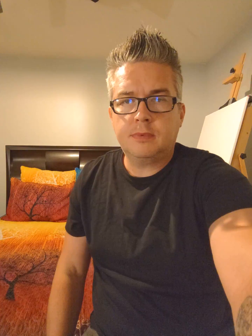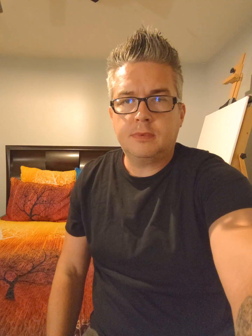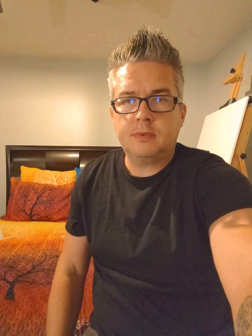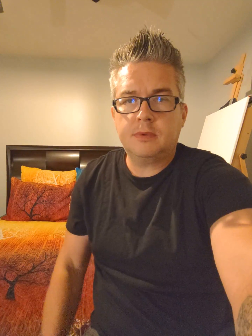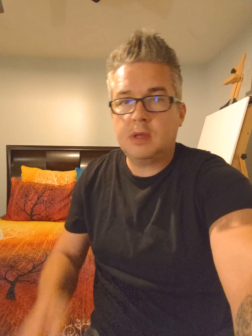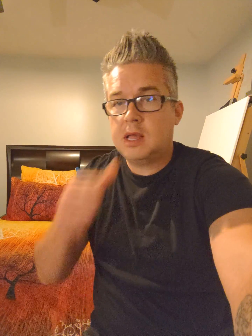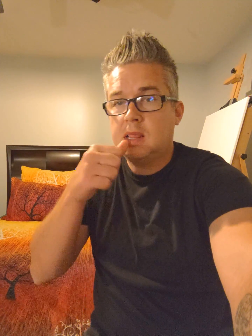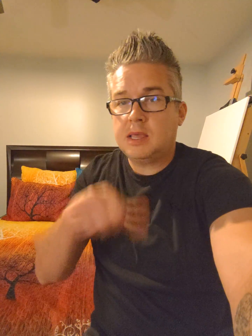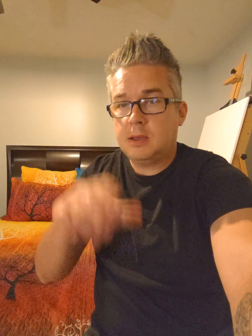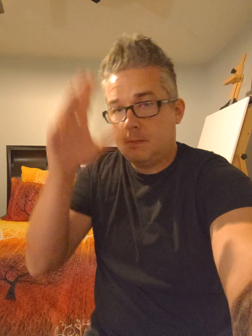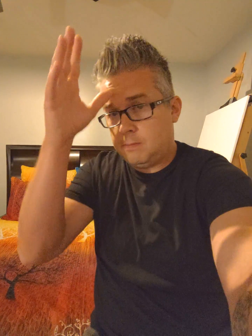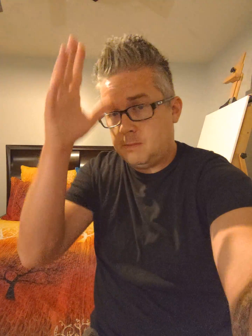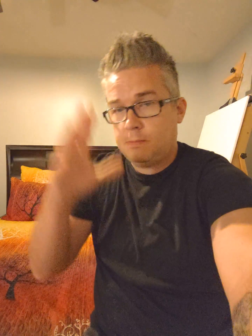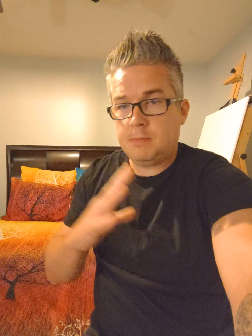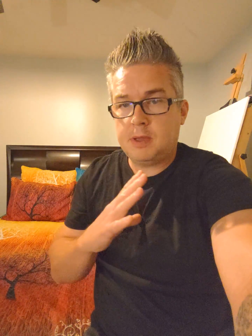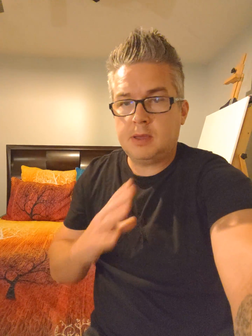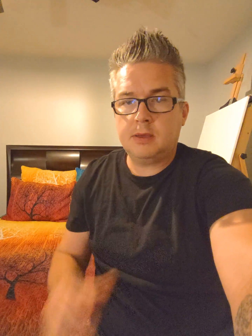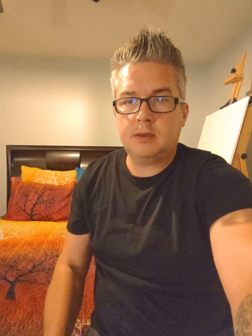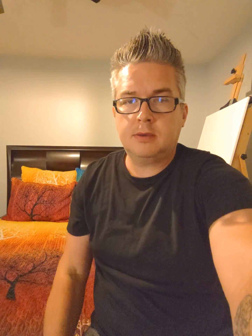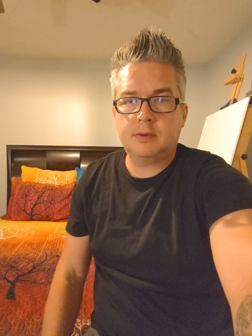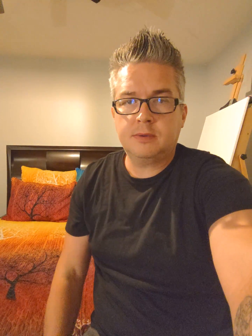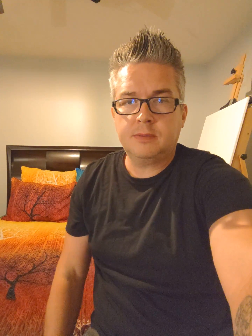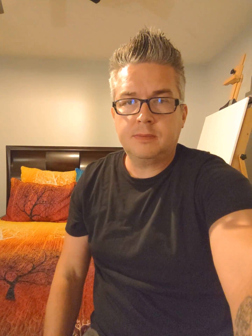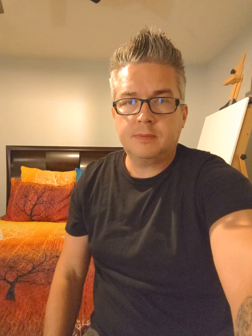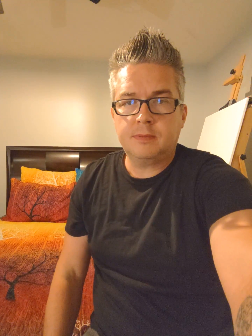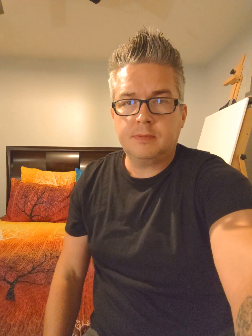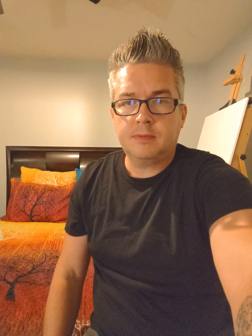mailman